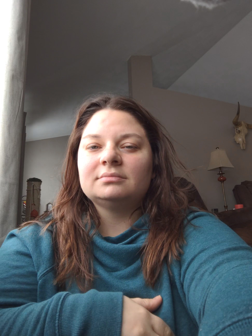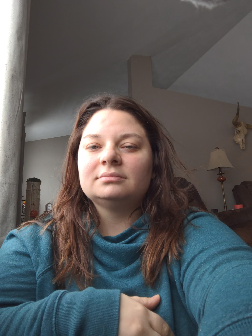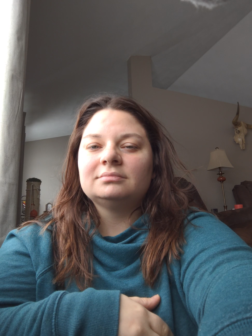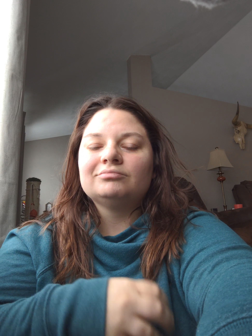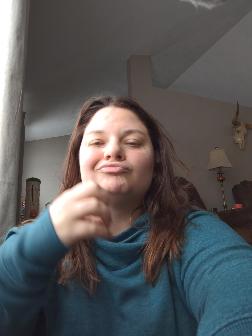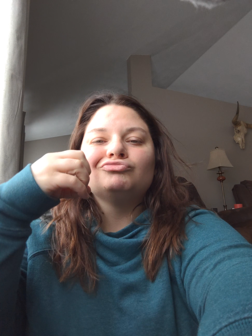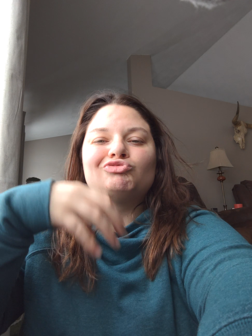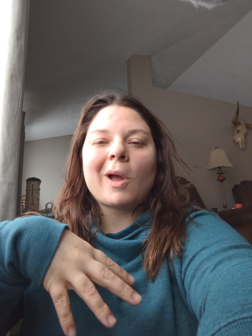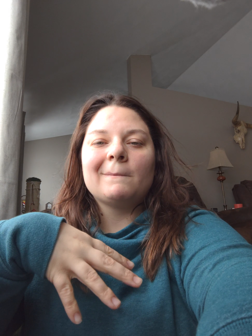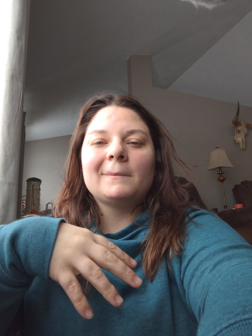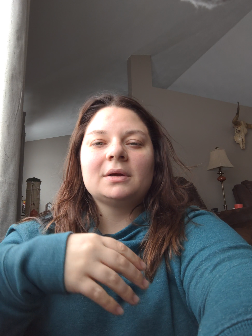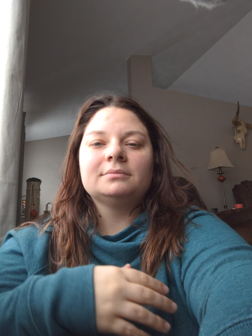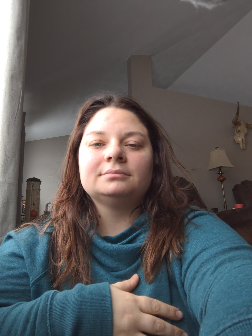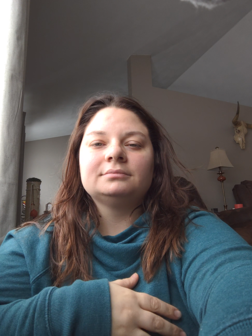drop